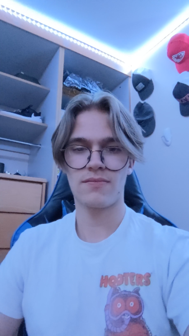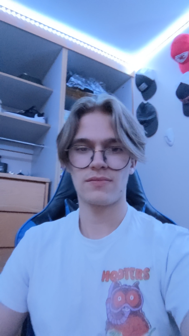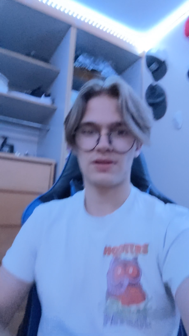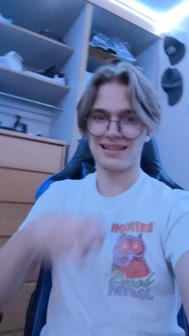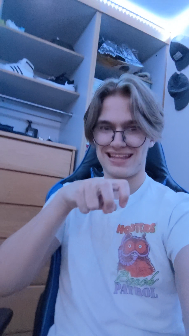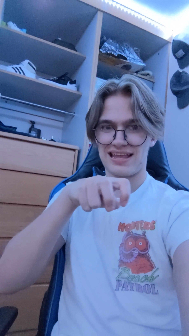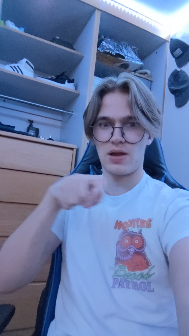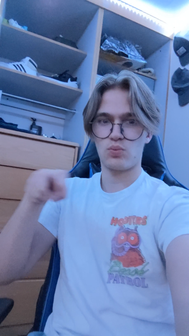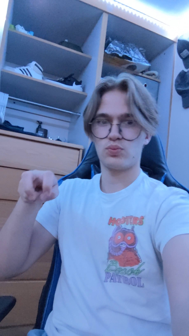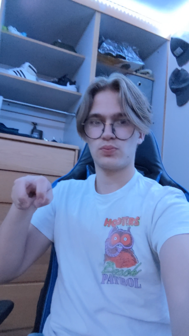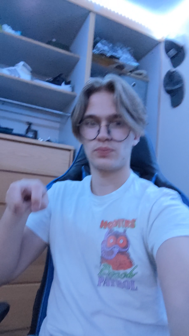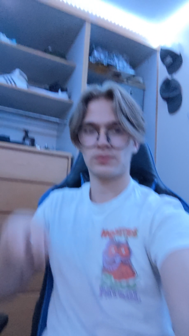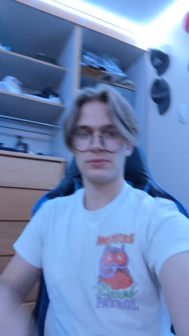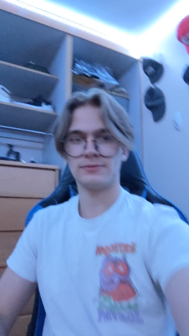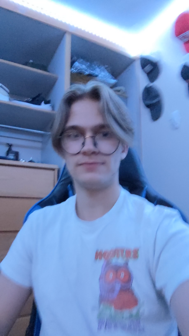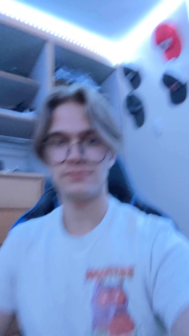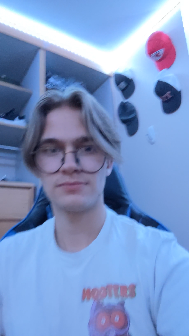couch